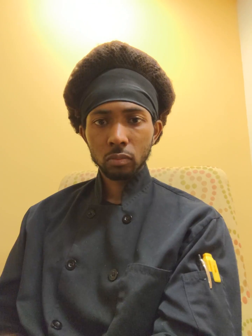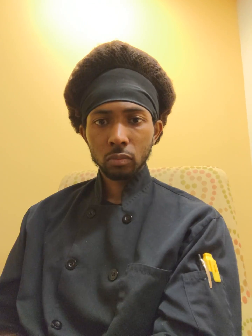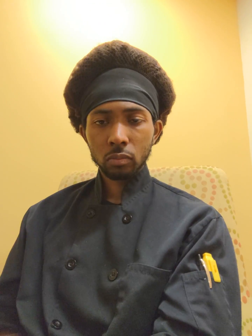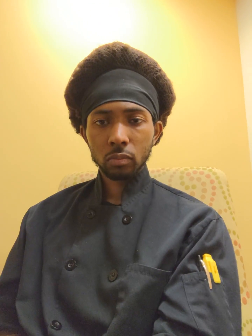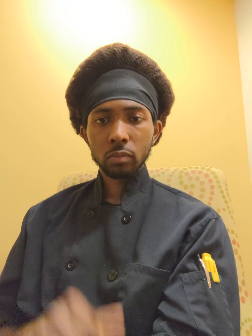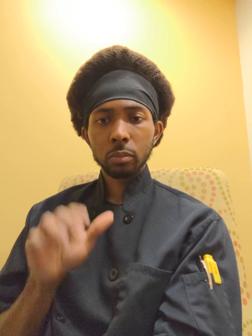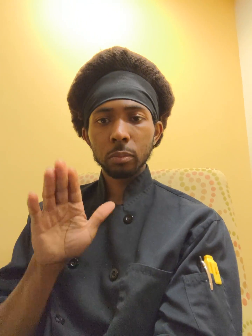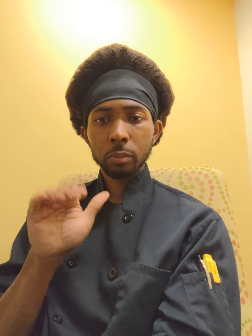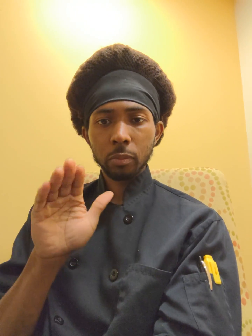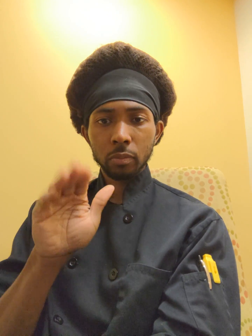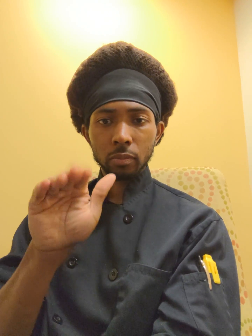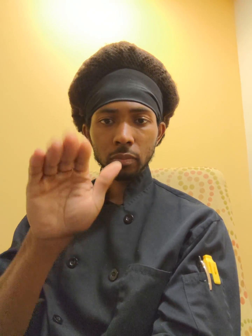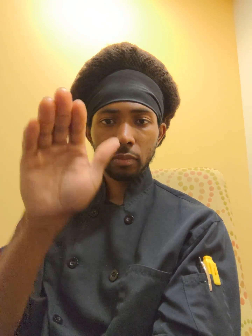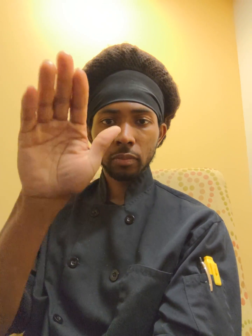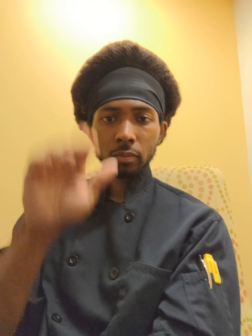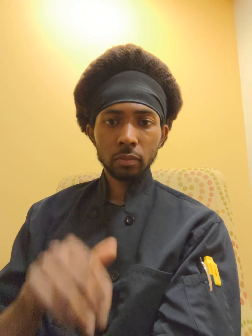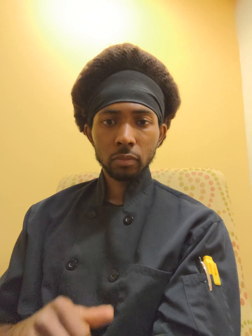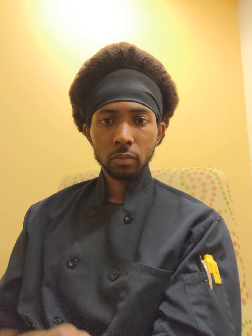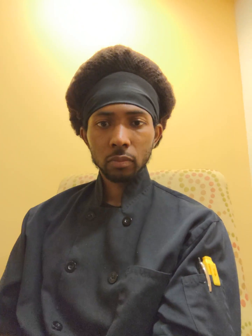butterfly